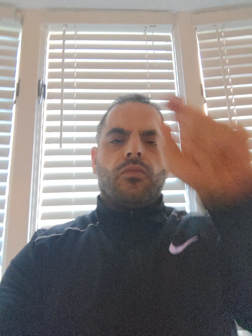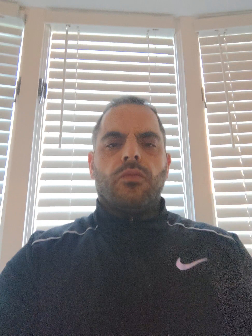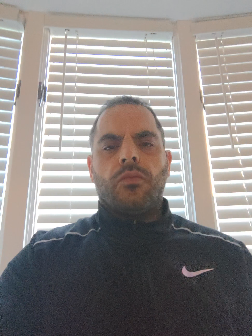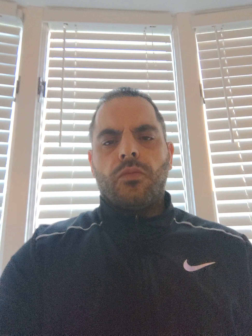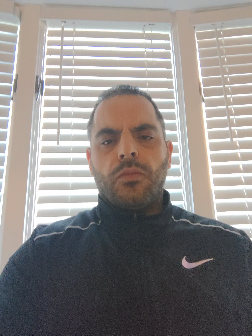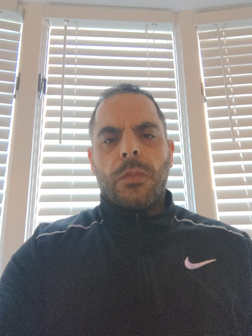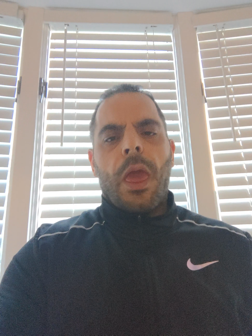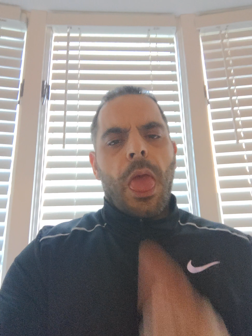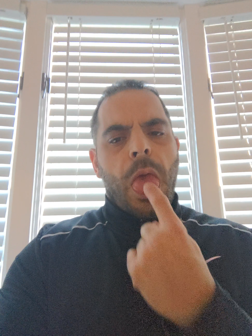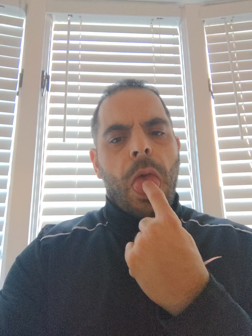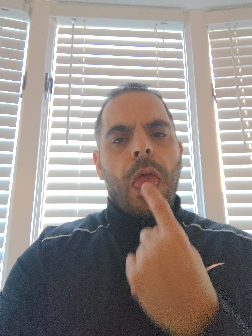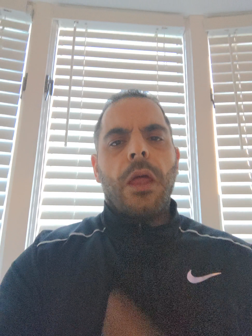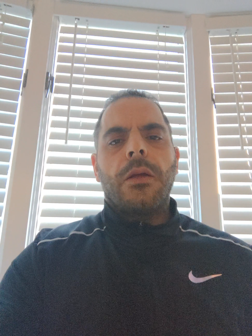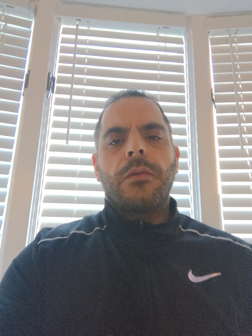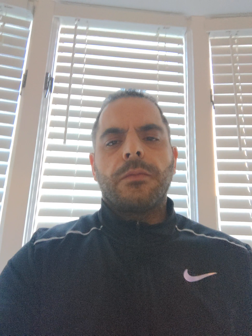tongue